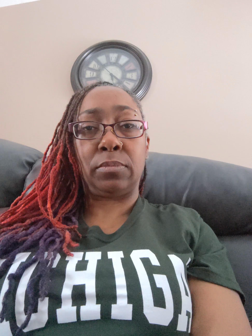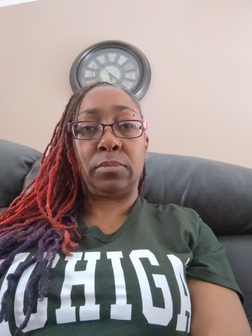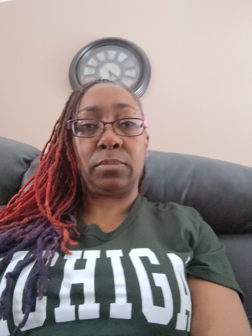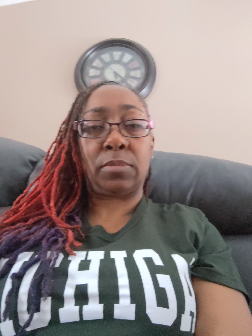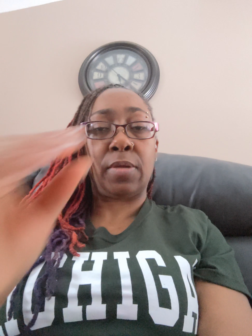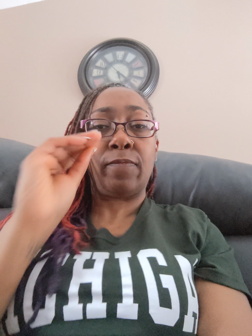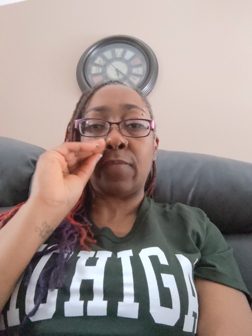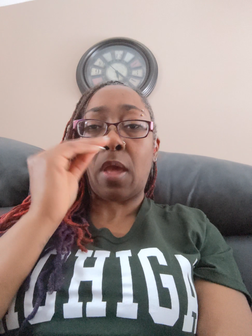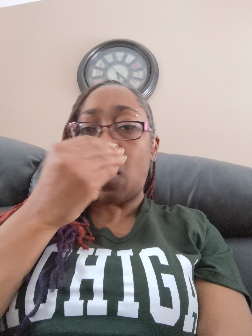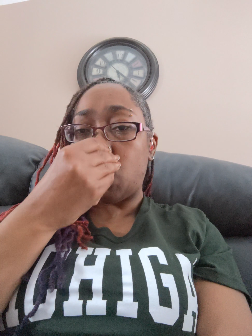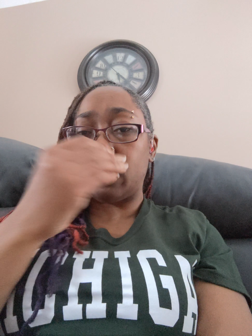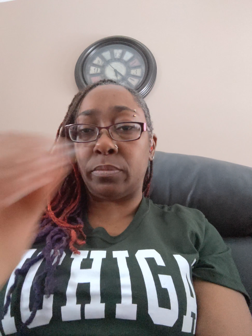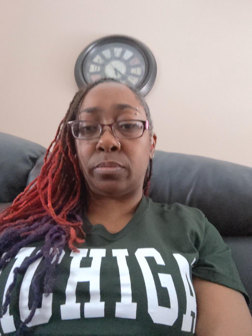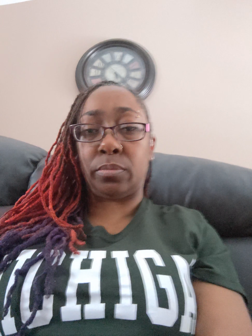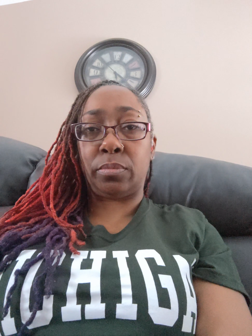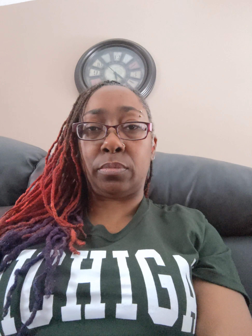flower